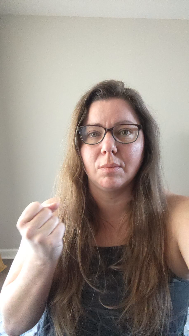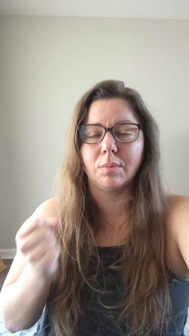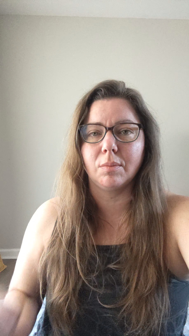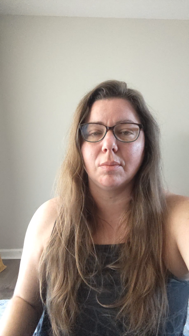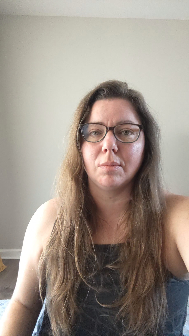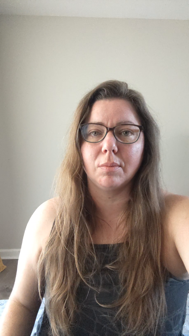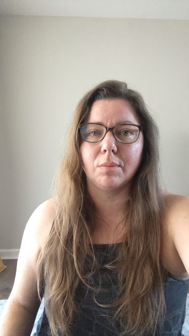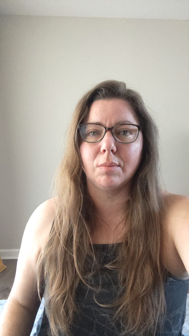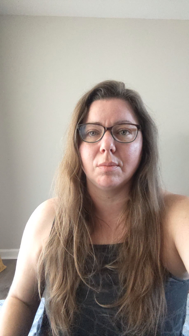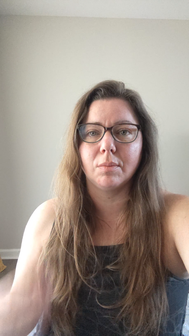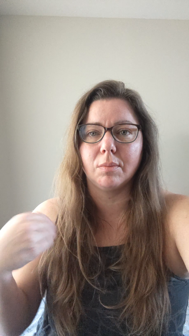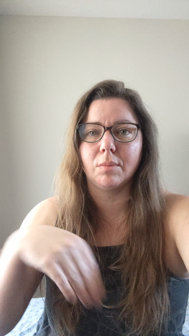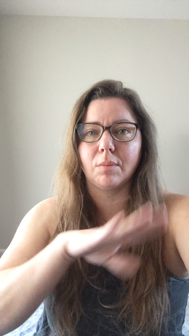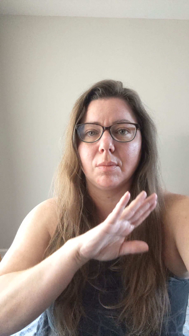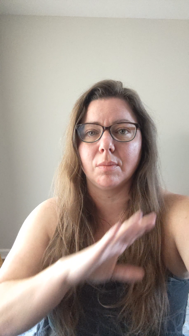scarf